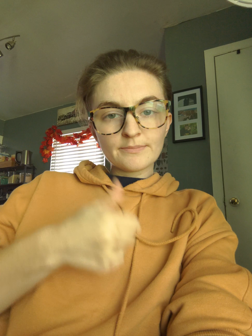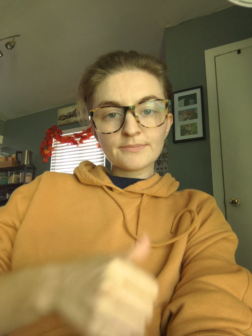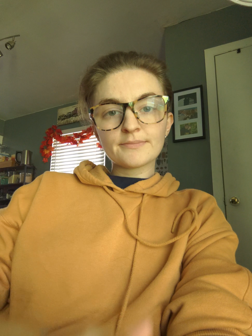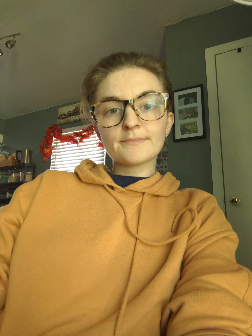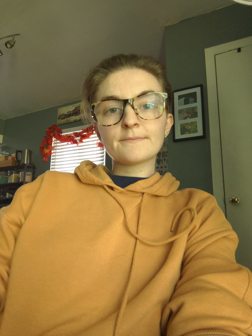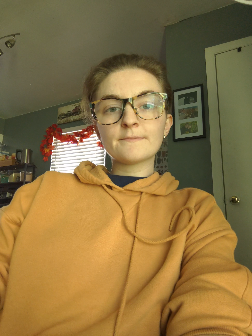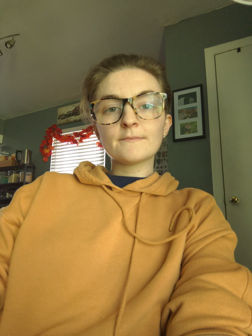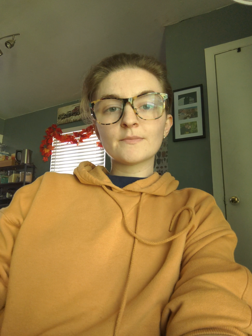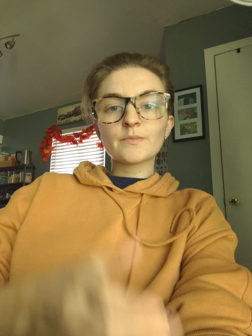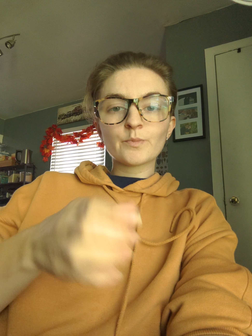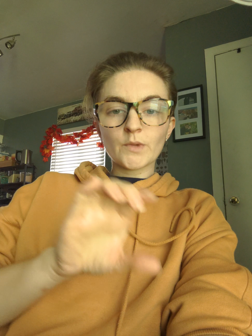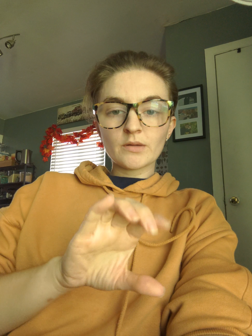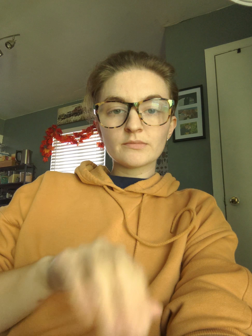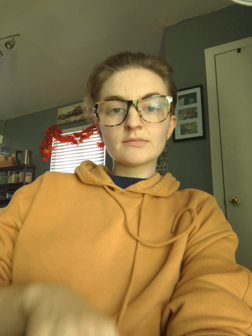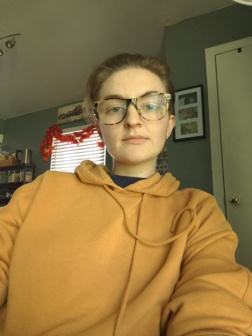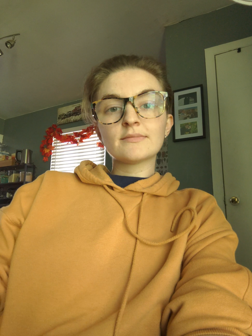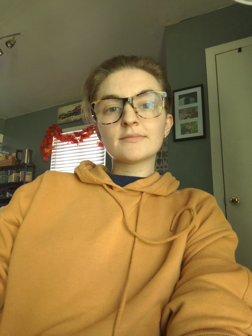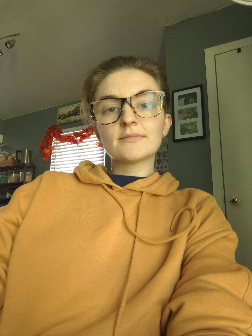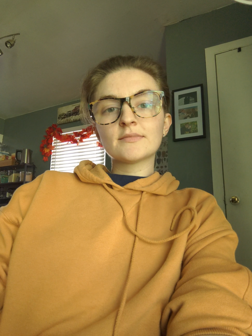pour